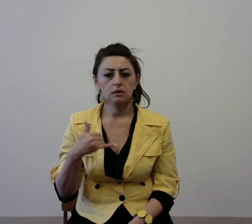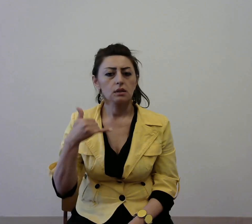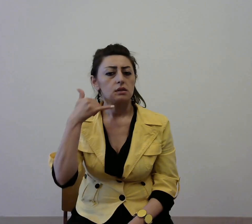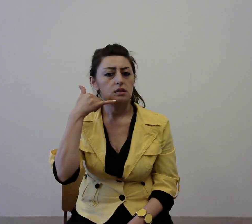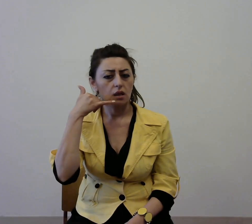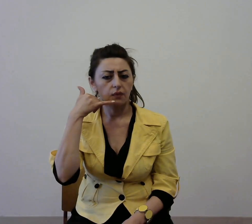telefon